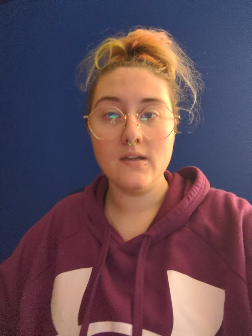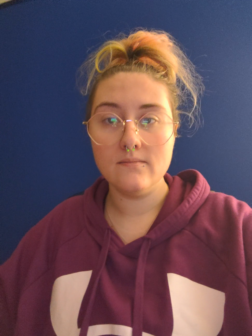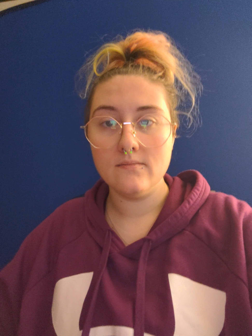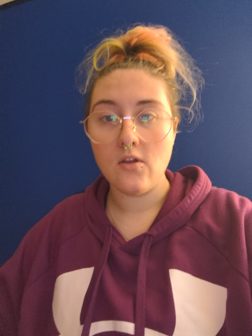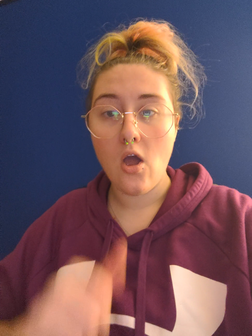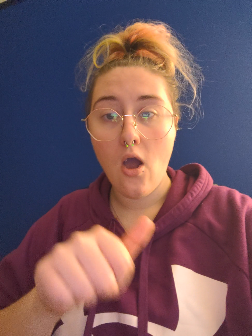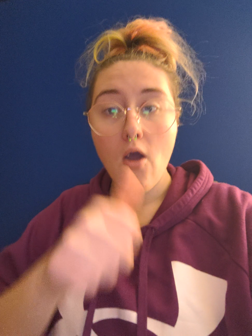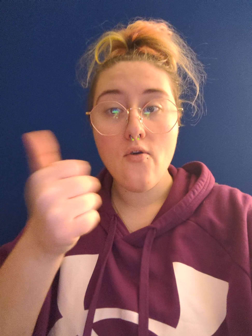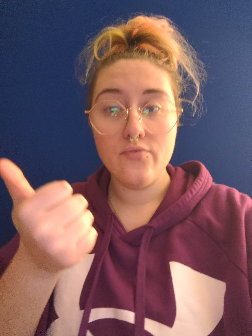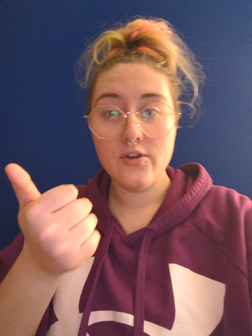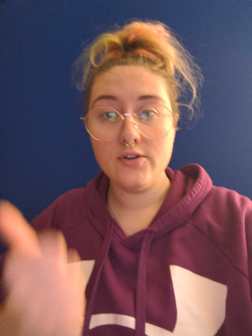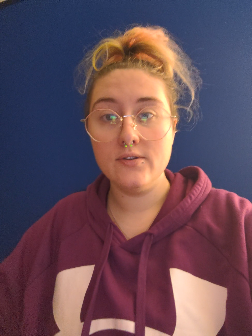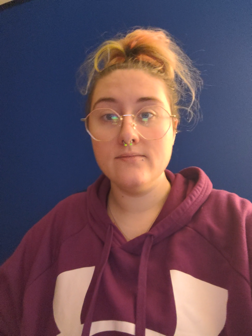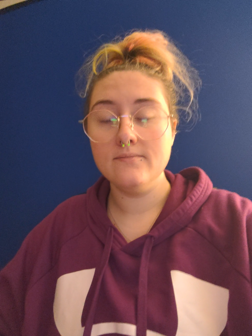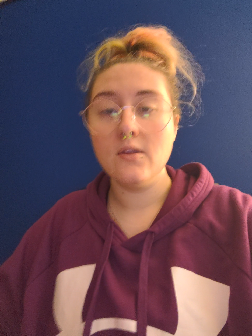another